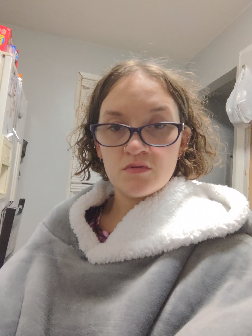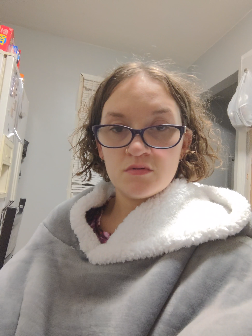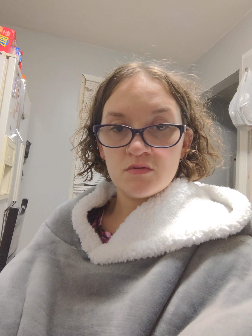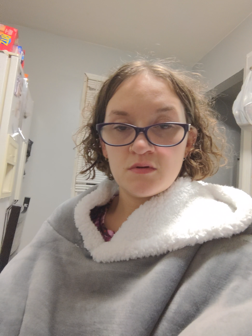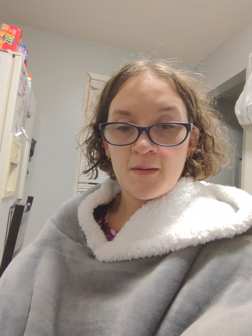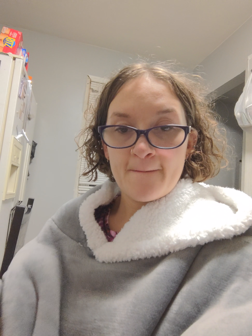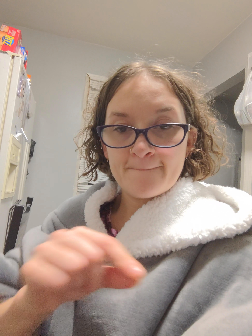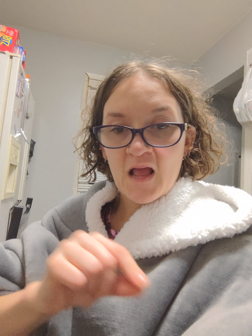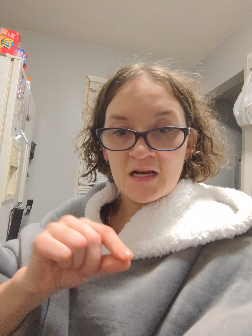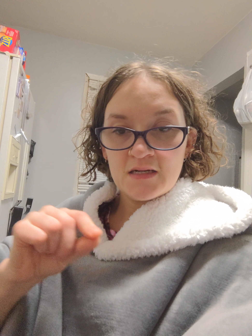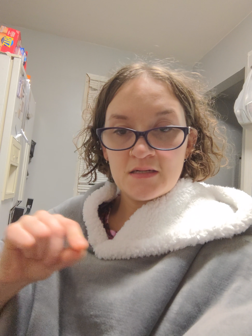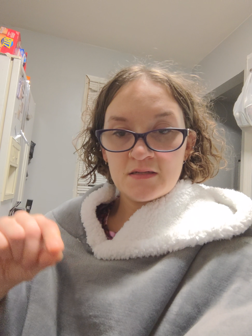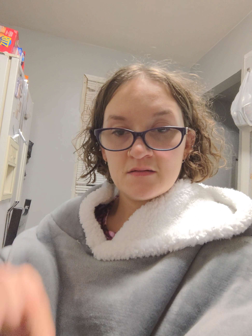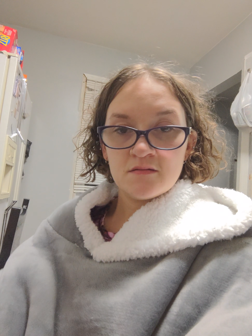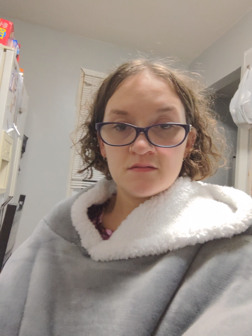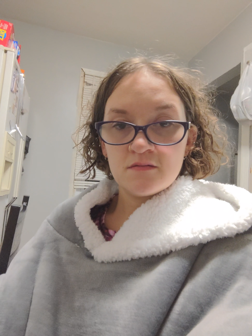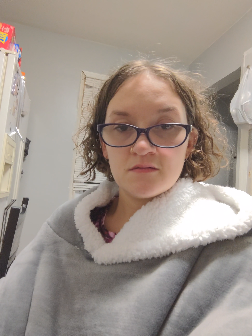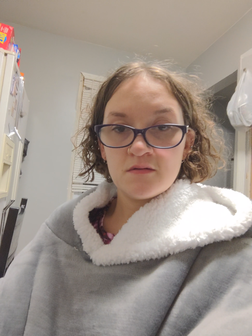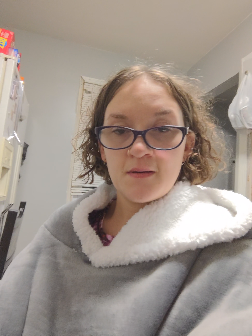pen